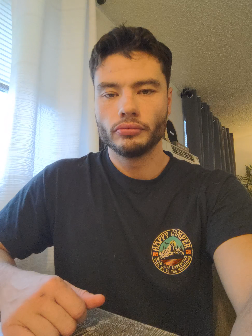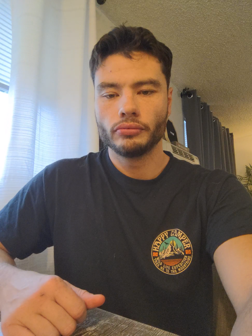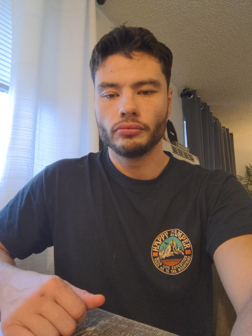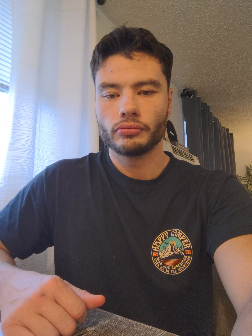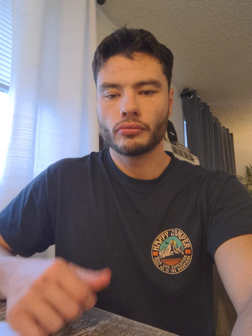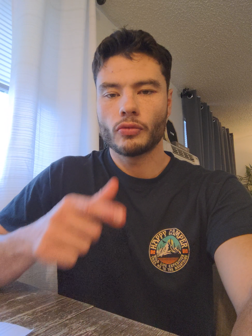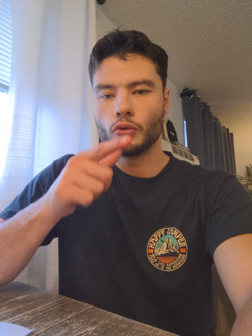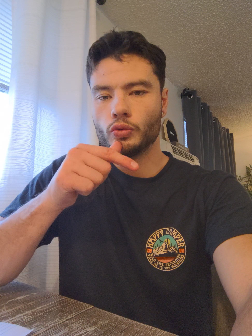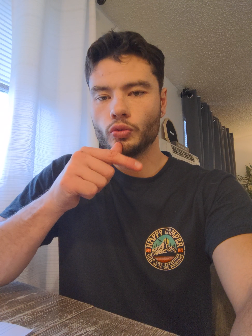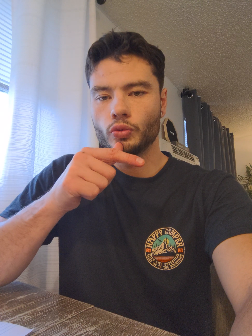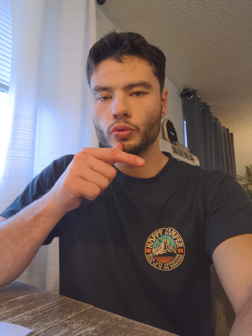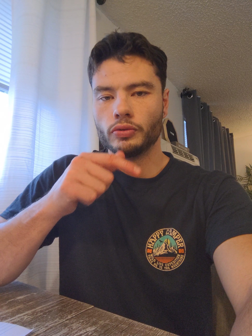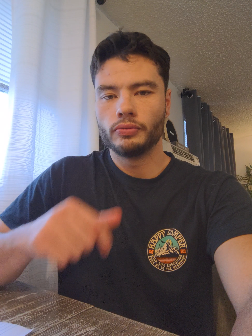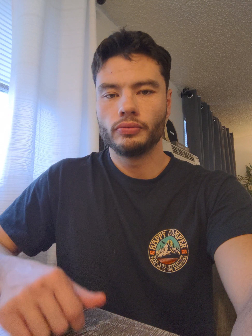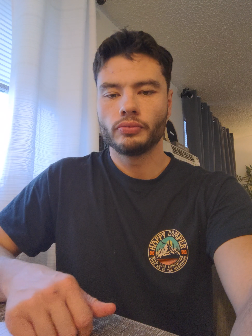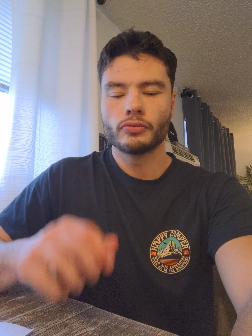who